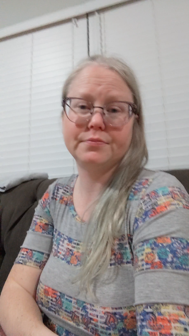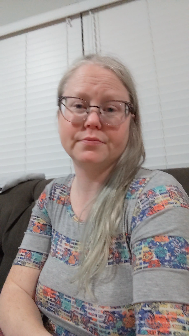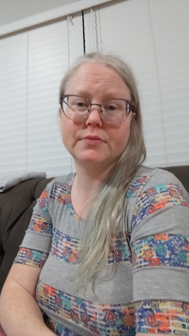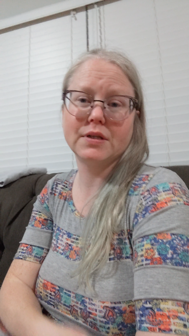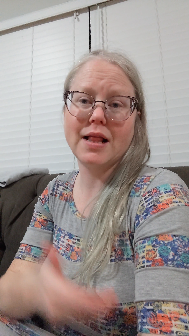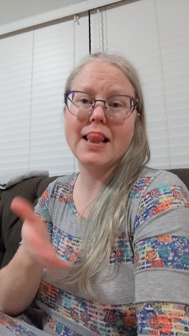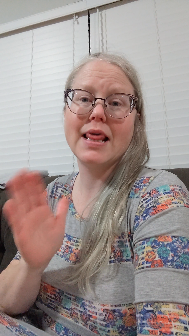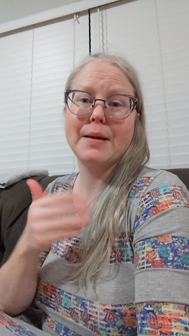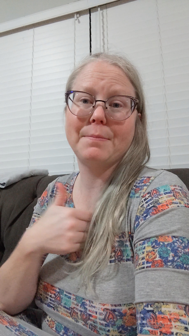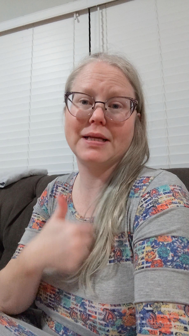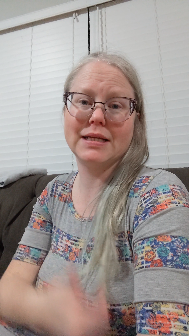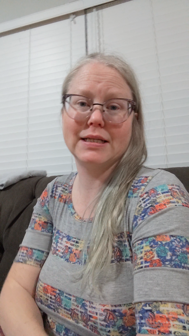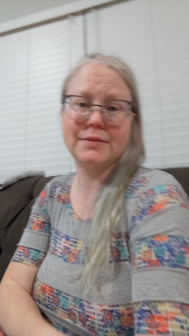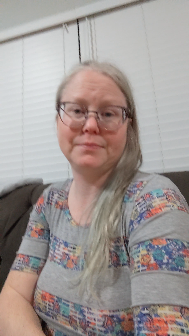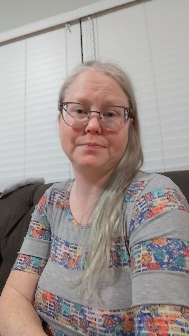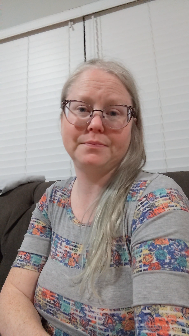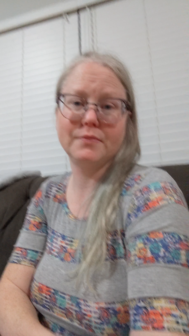let me